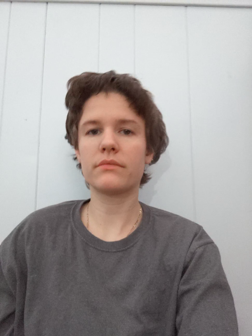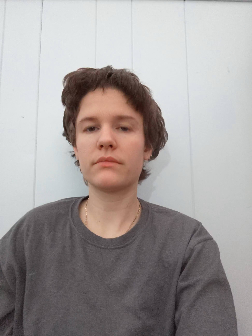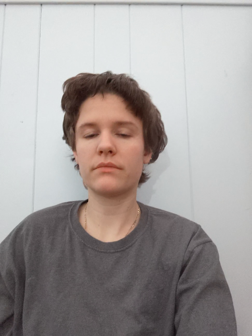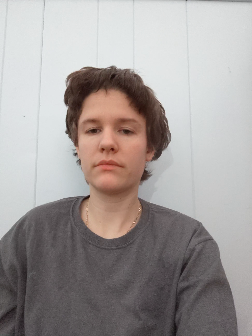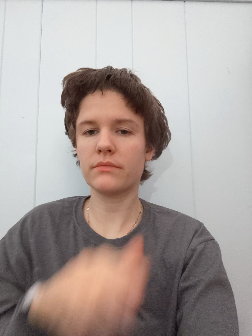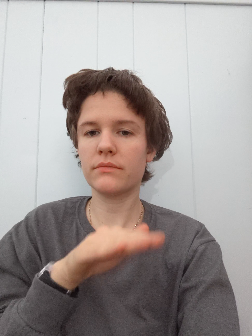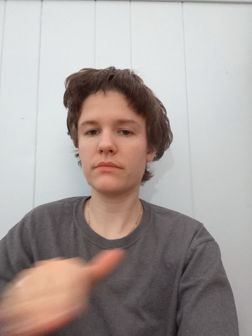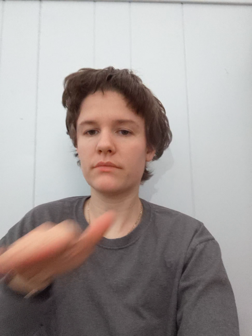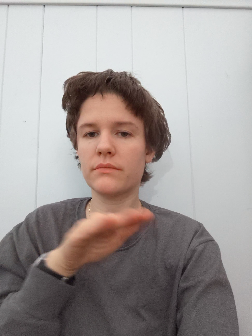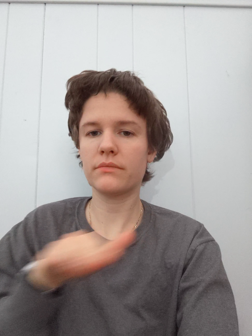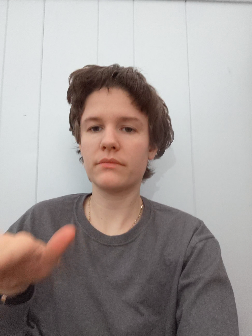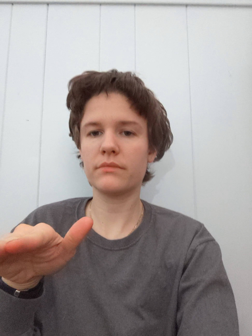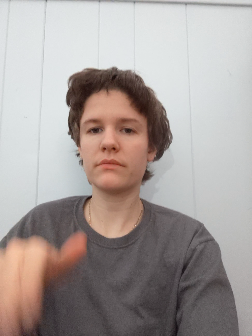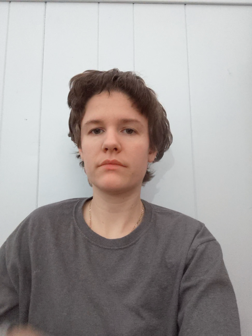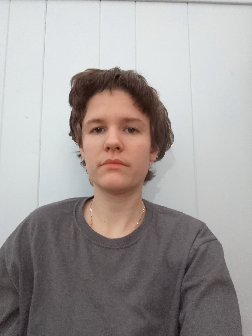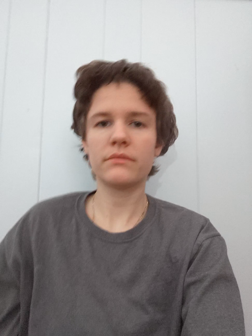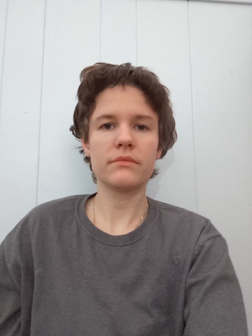clean